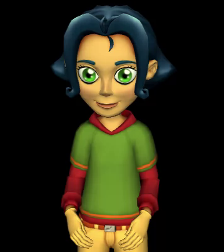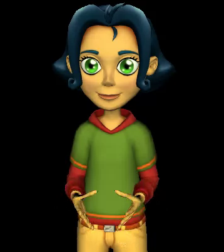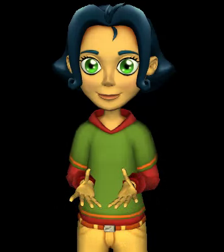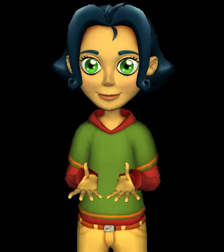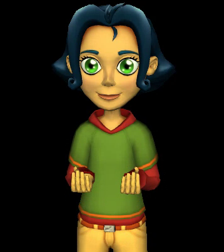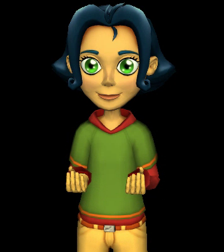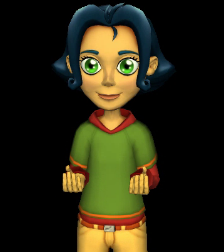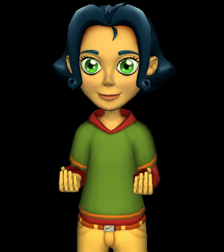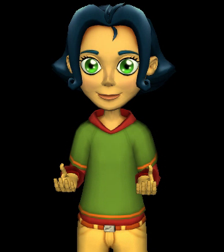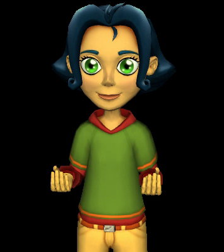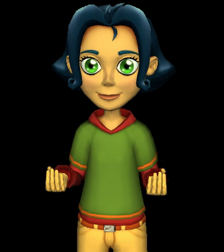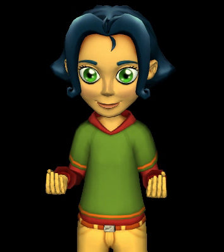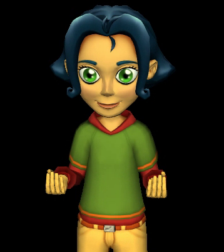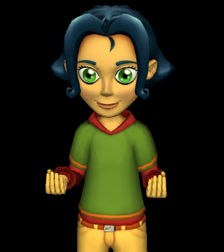كثيرا